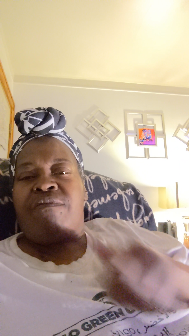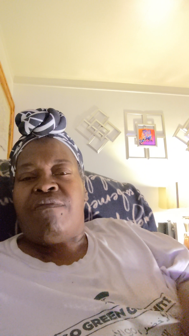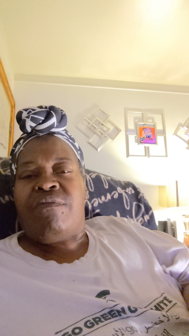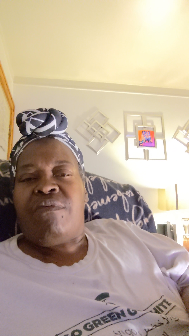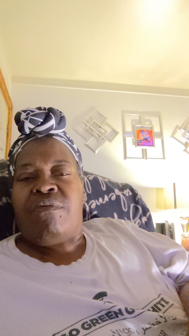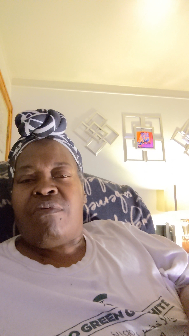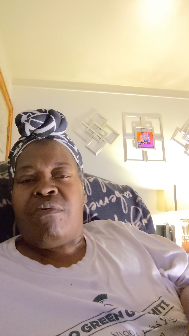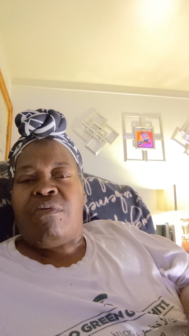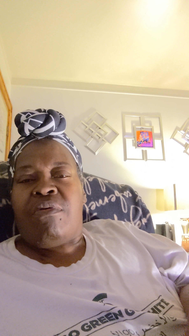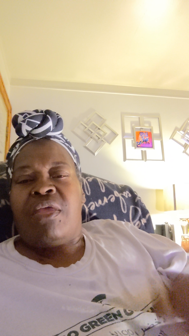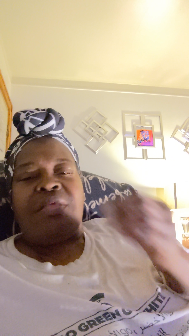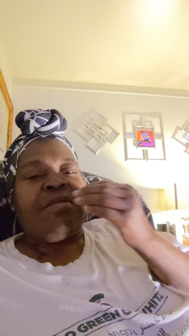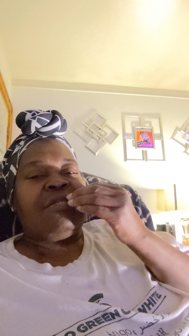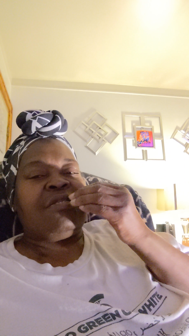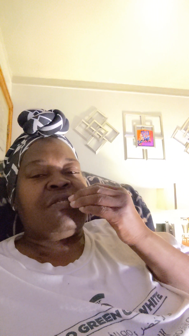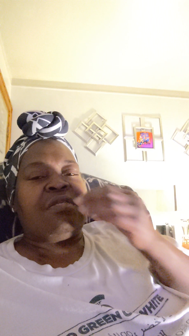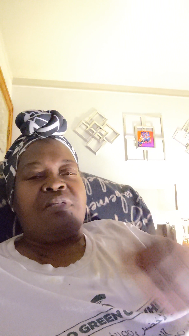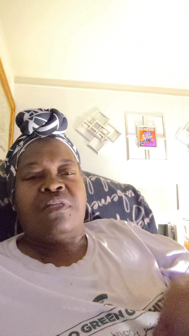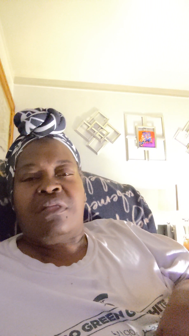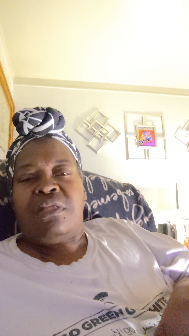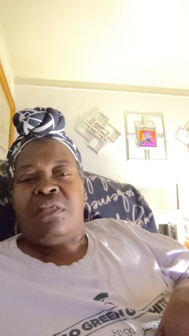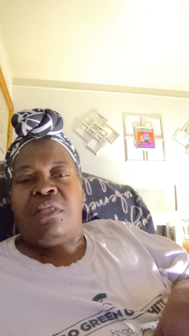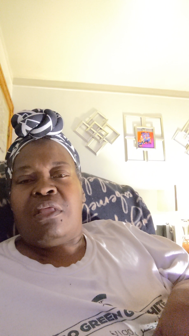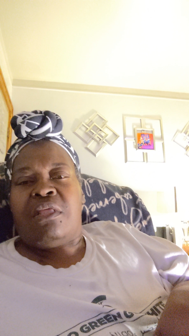eat